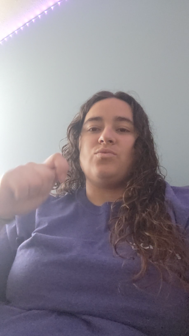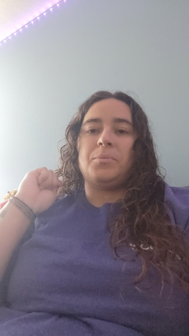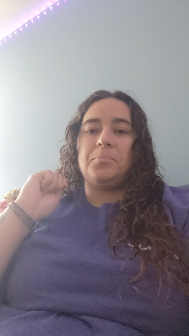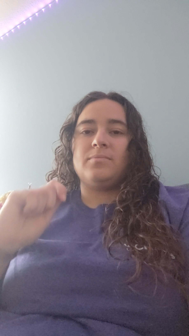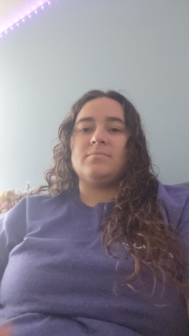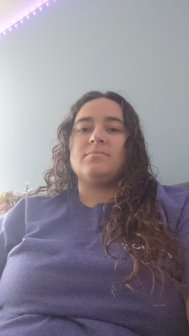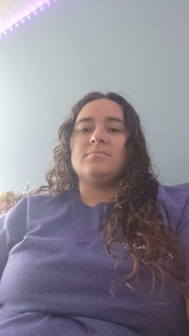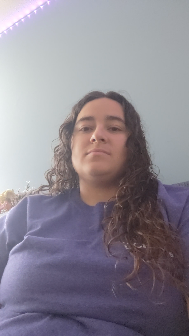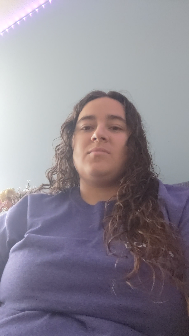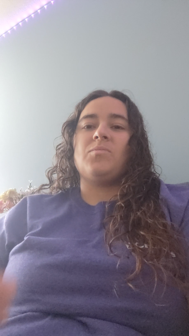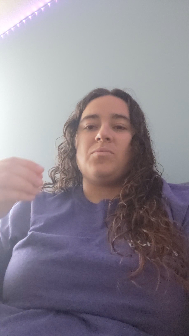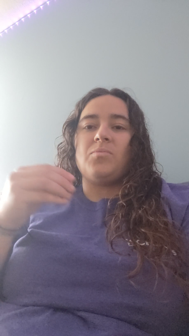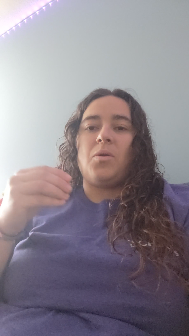more